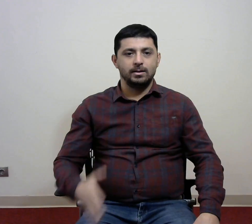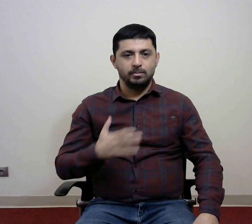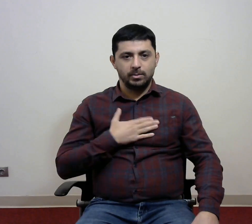mən